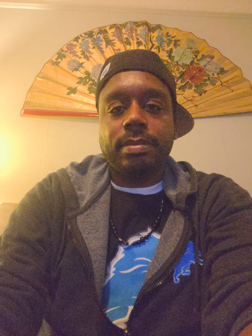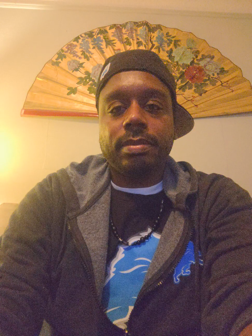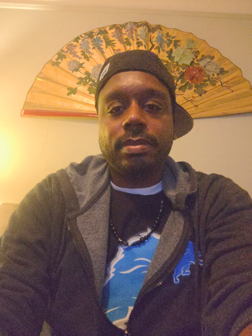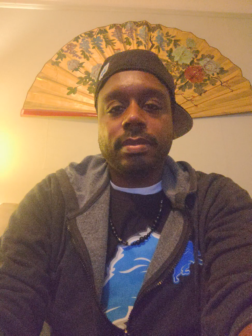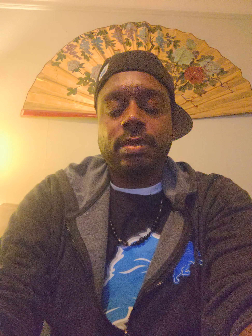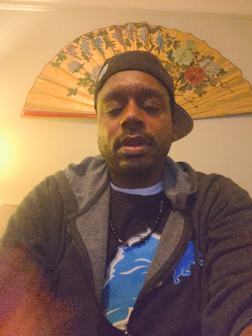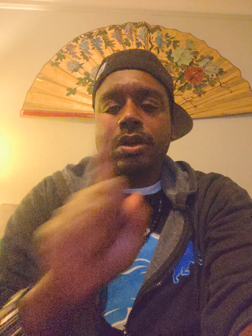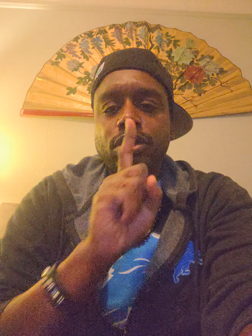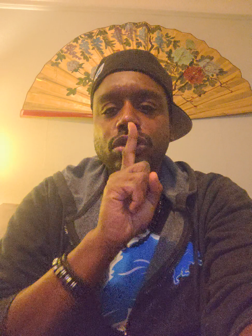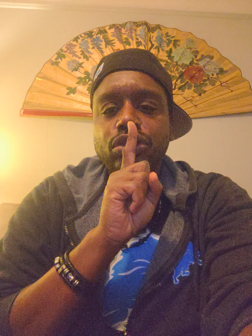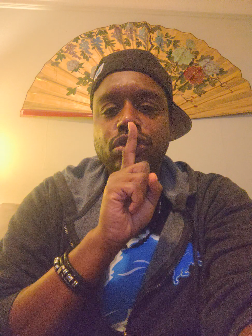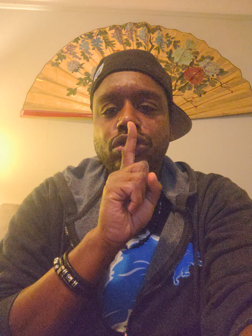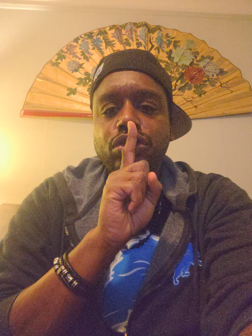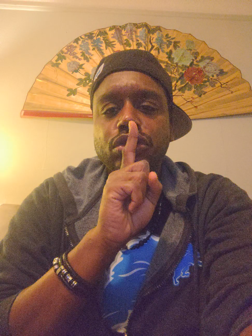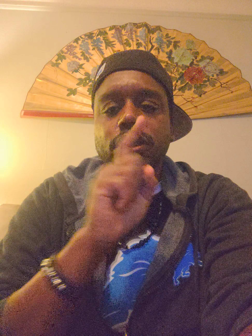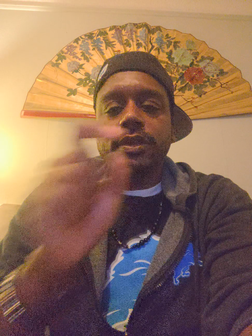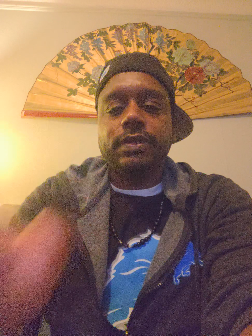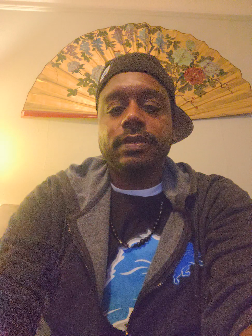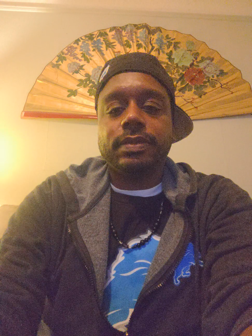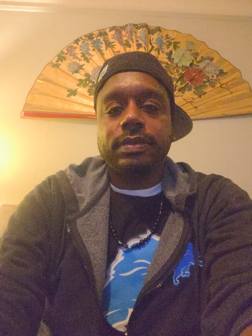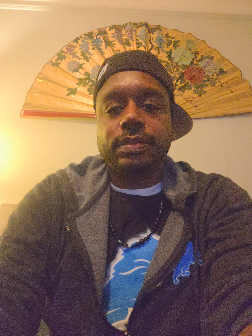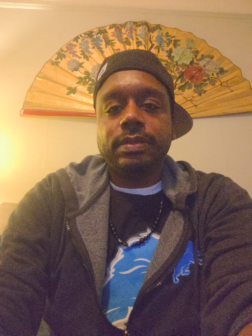shhh